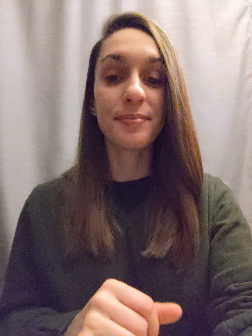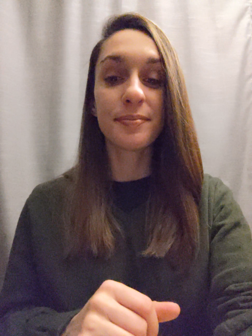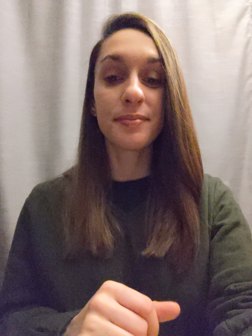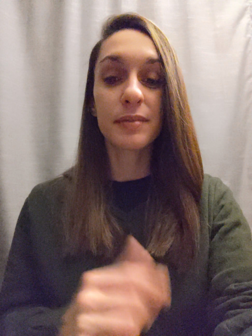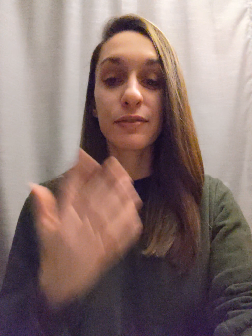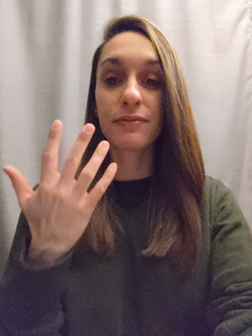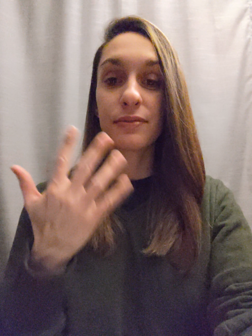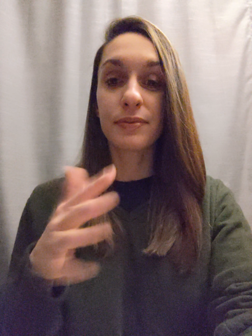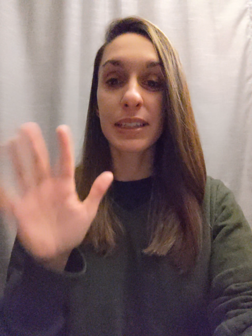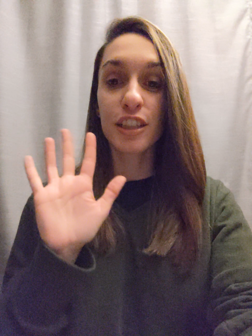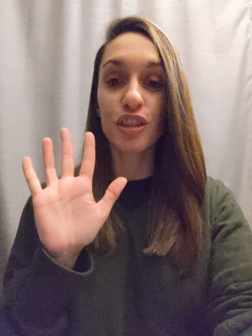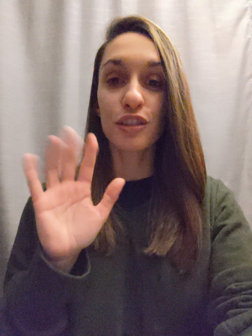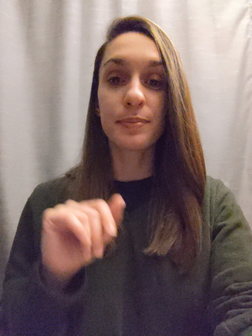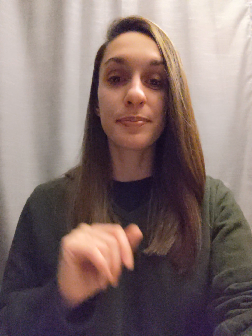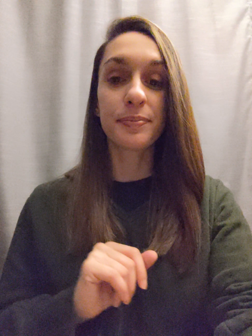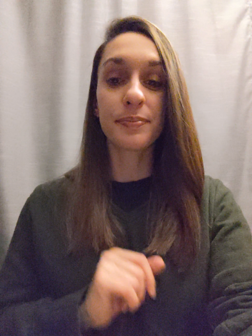finish